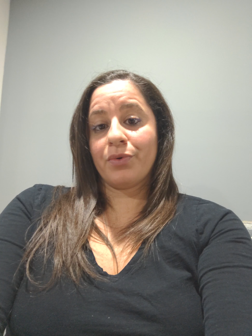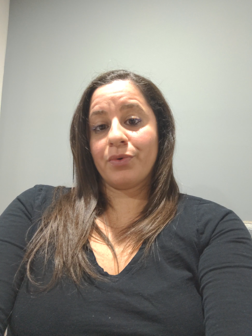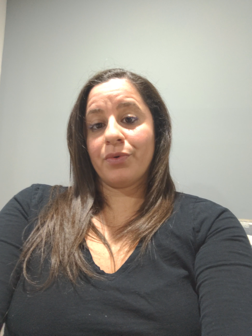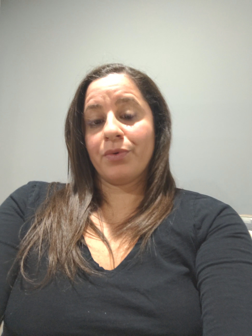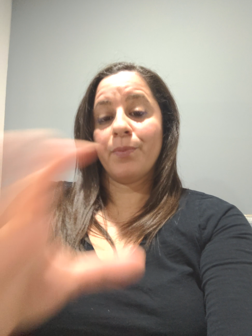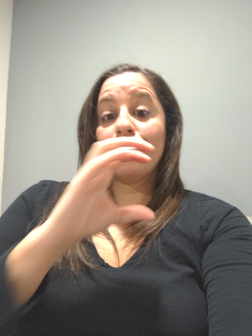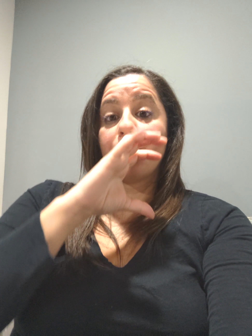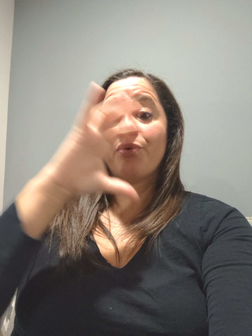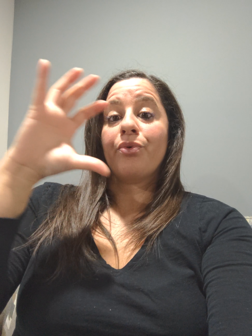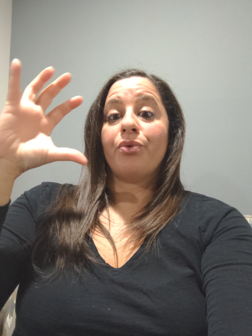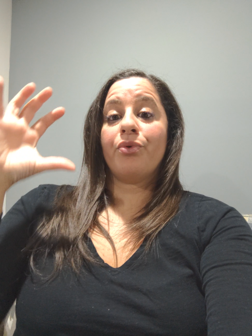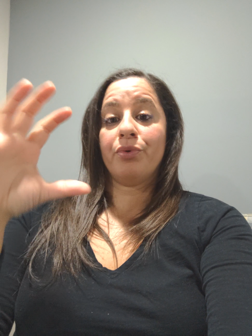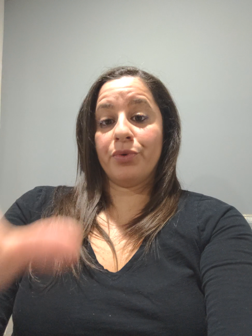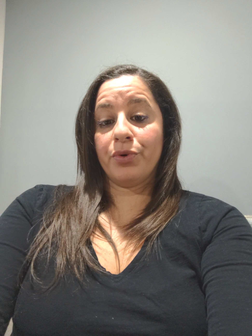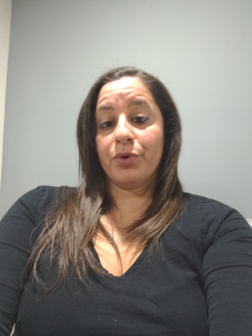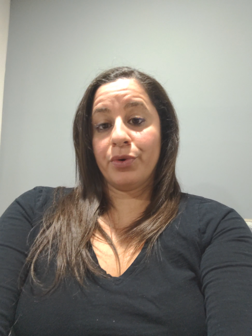balloon